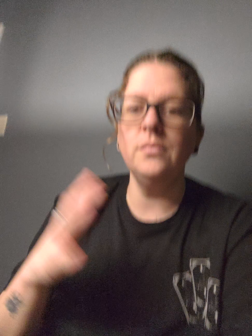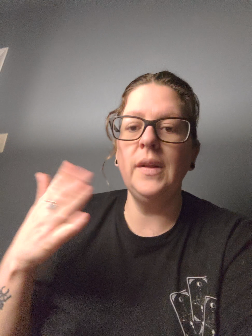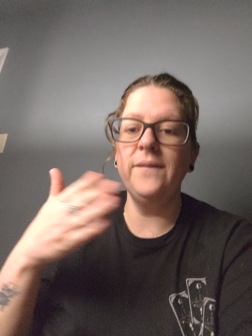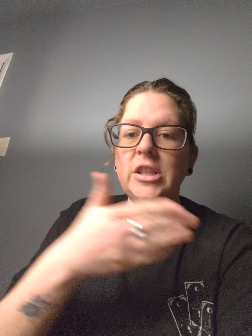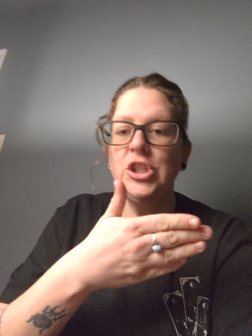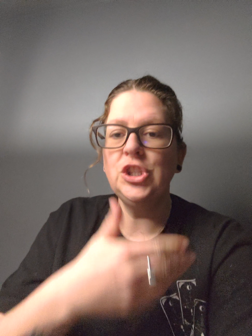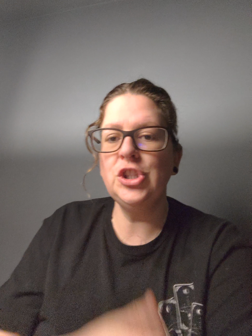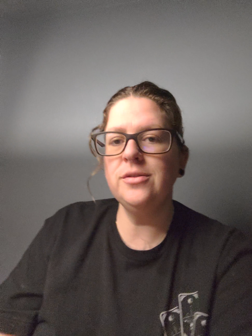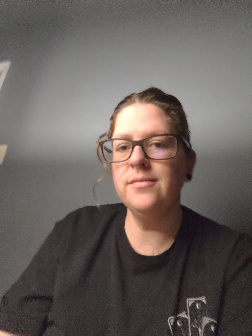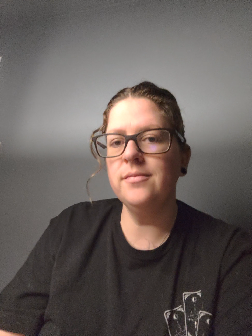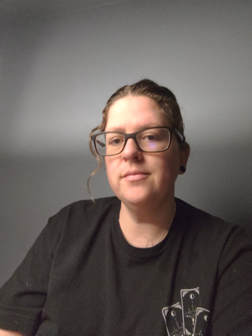fish